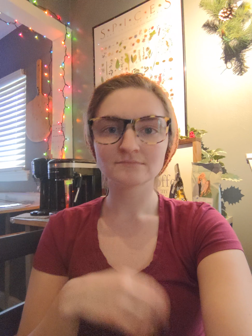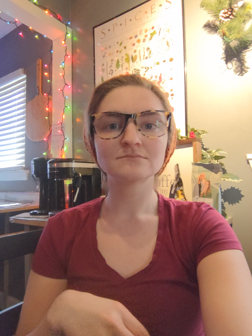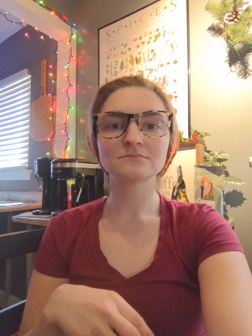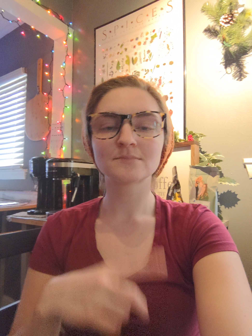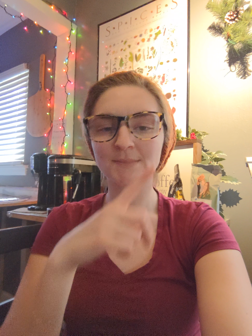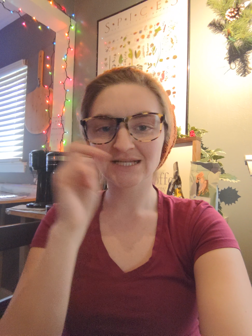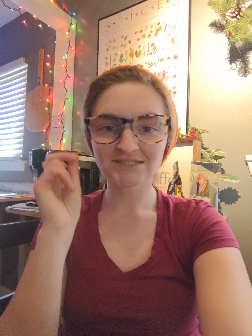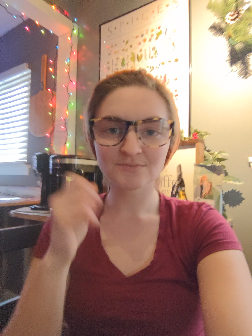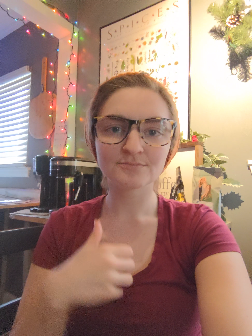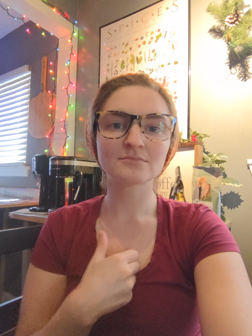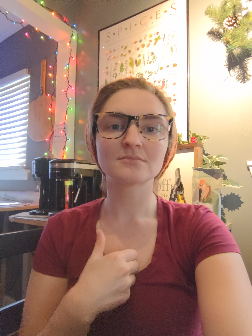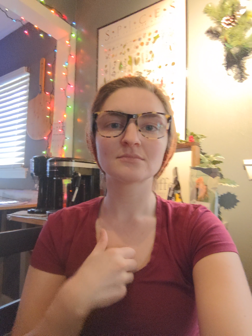because